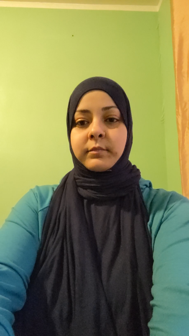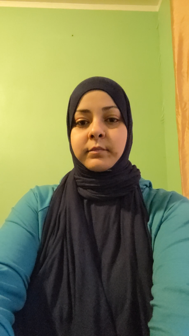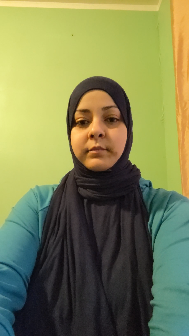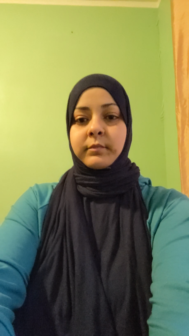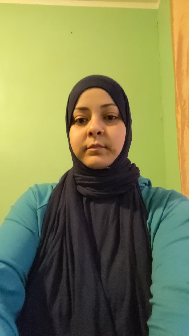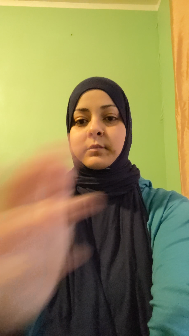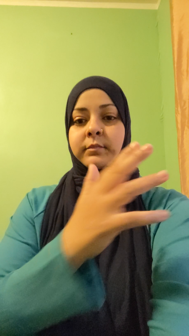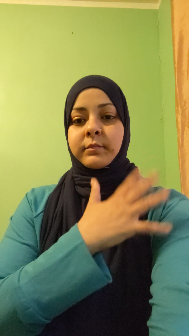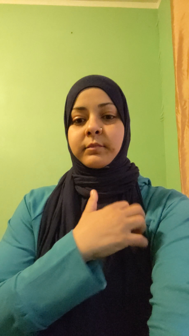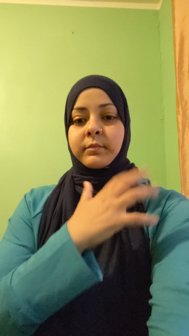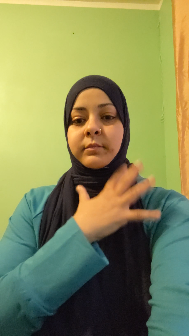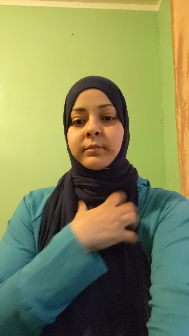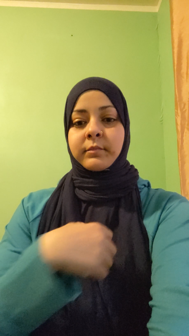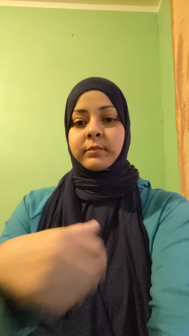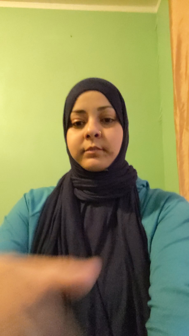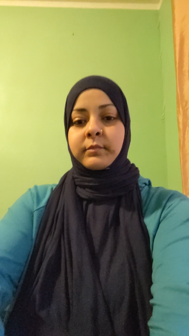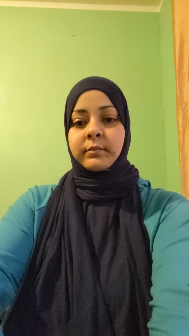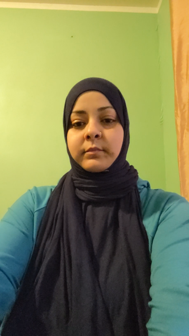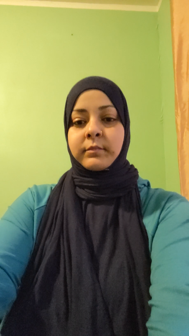bear